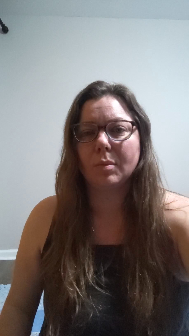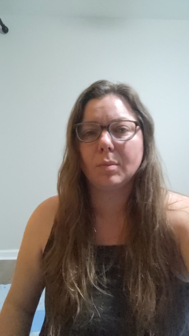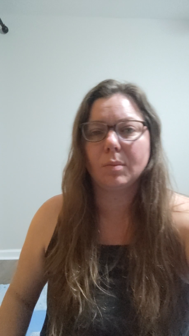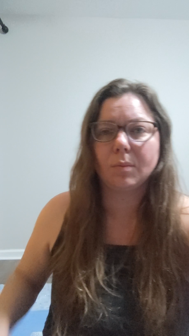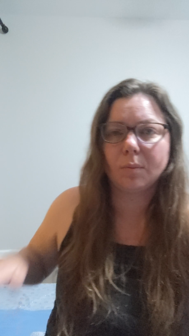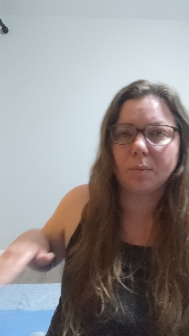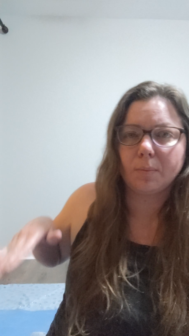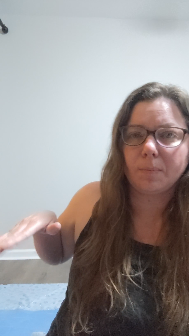penguin